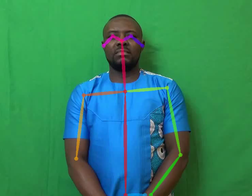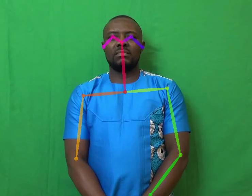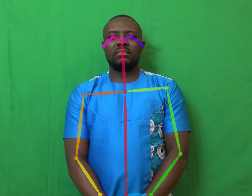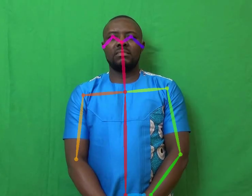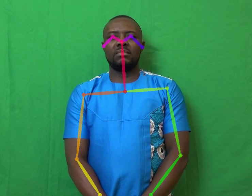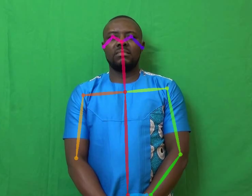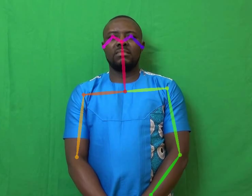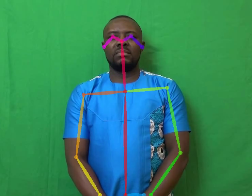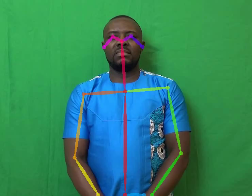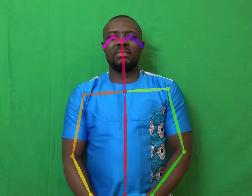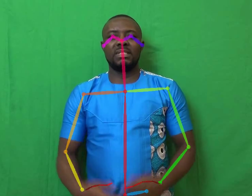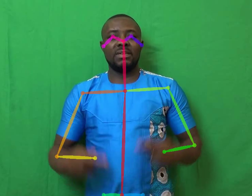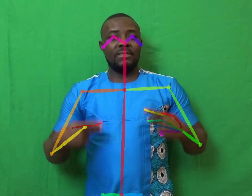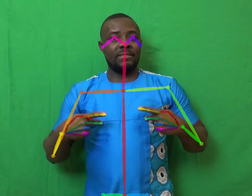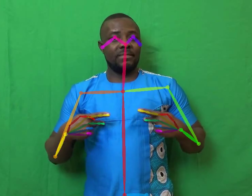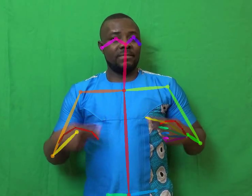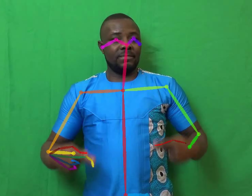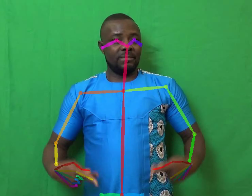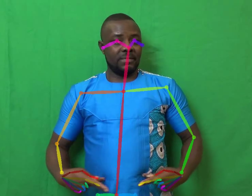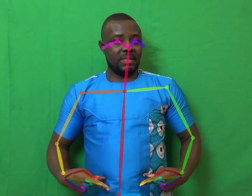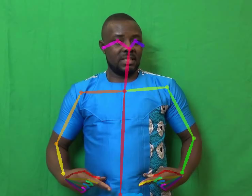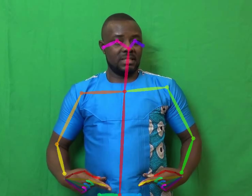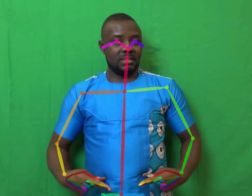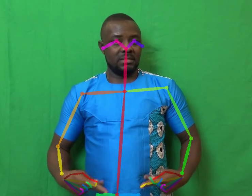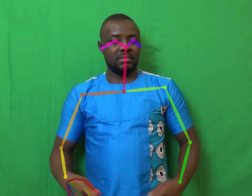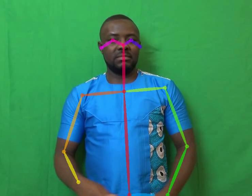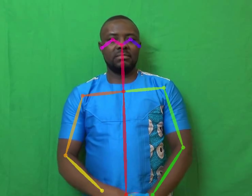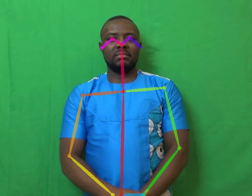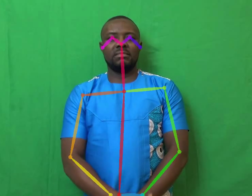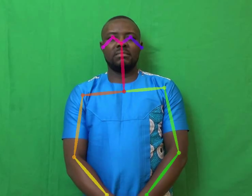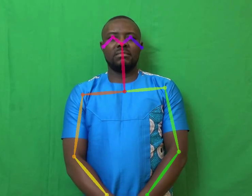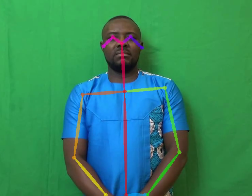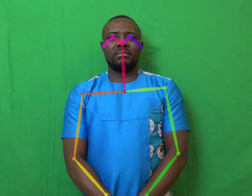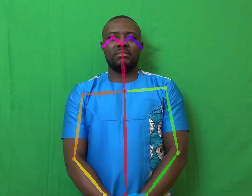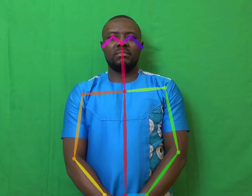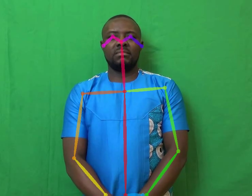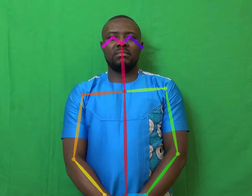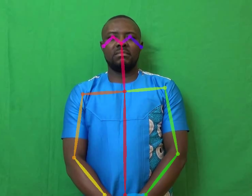physics